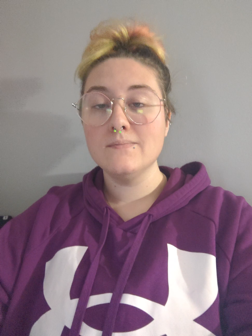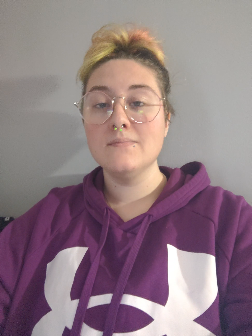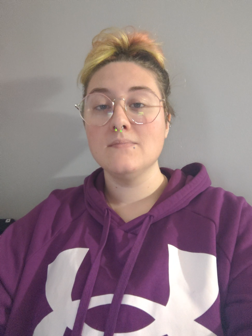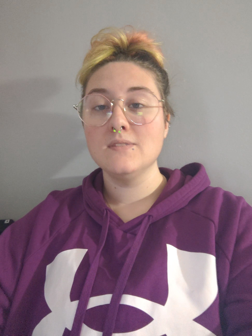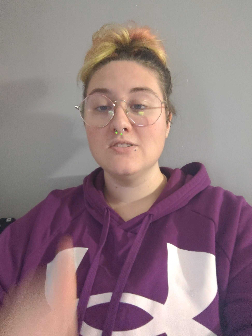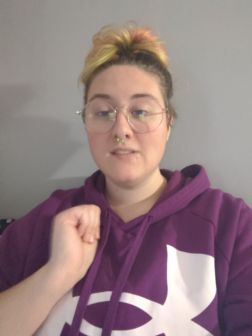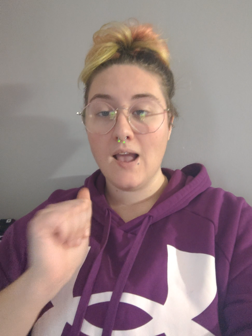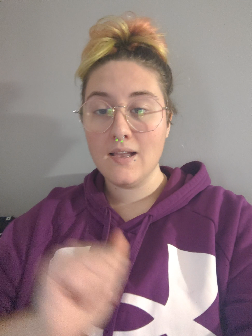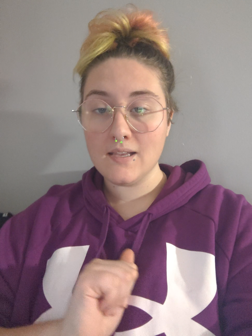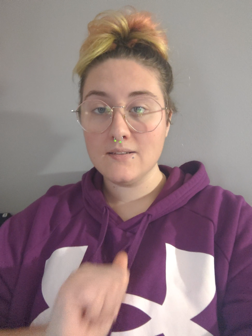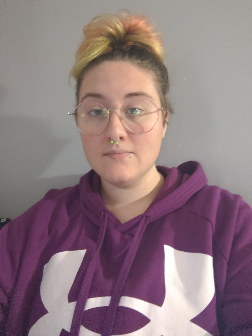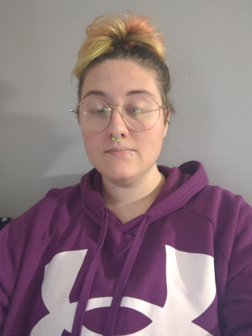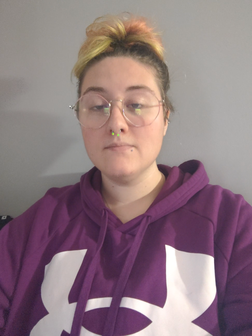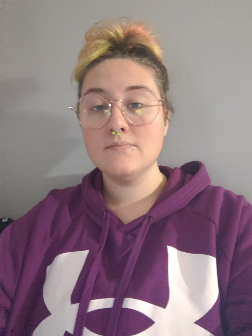jacket